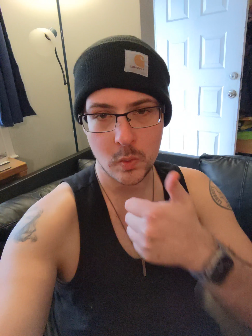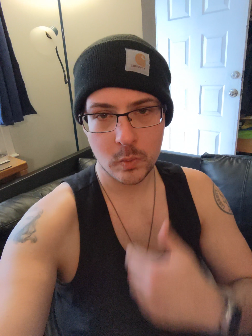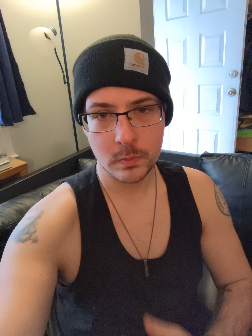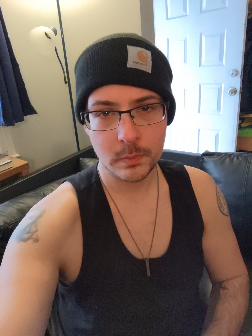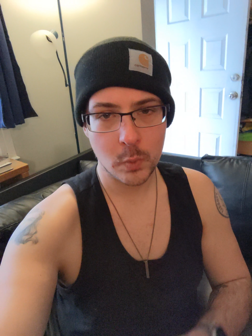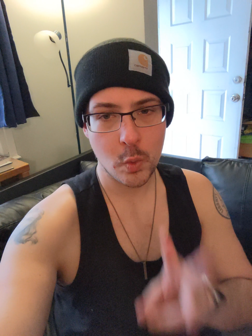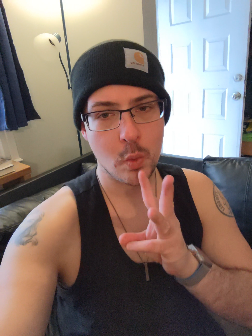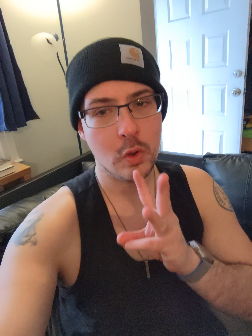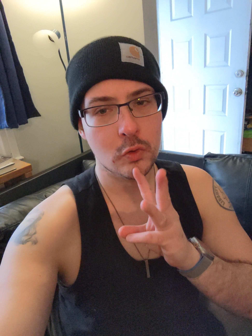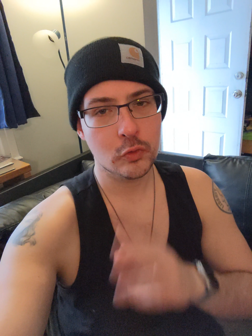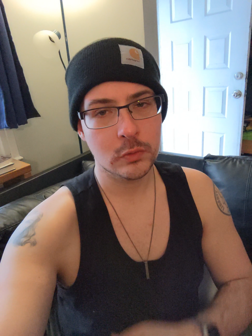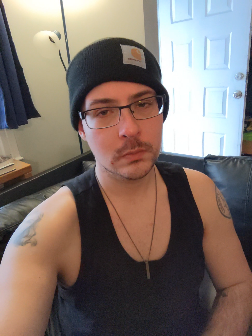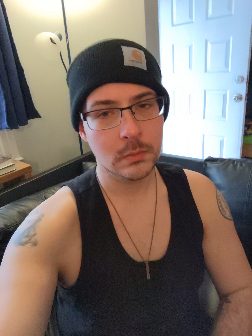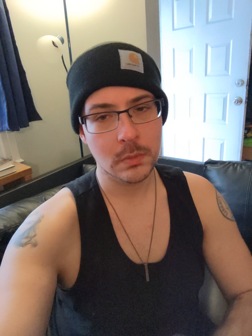water